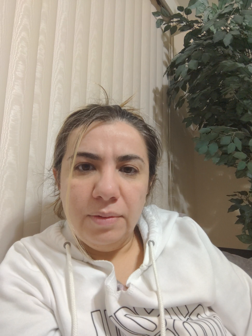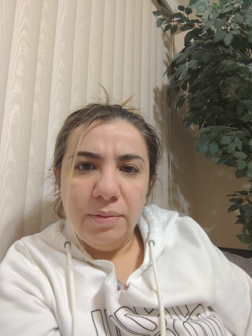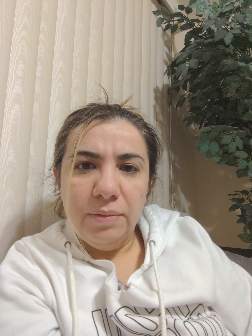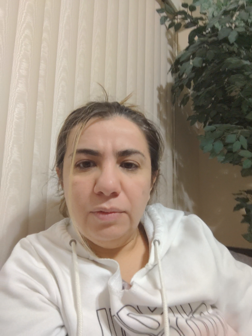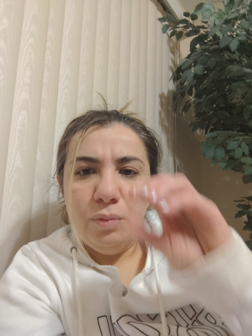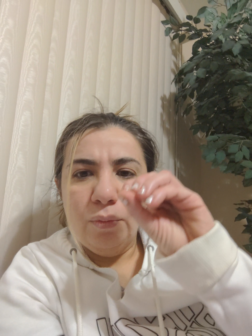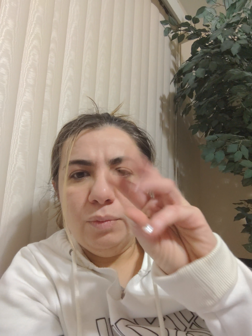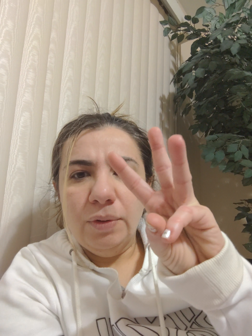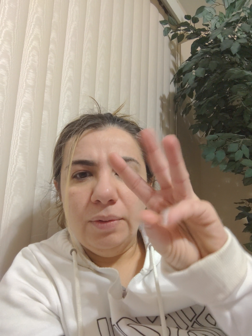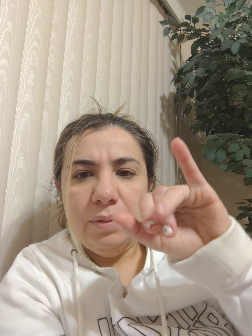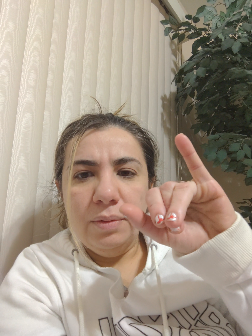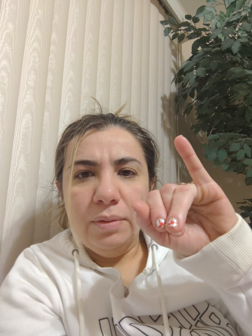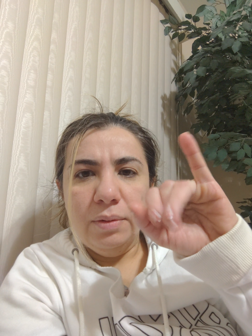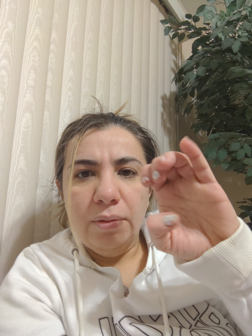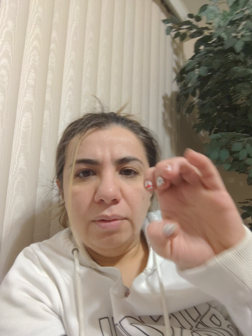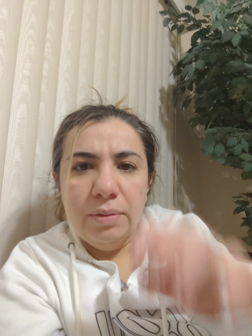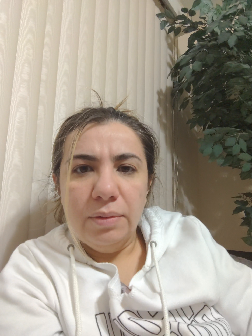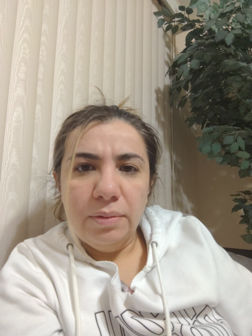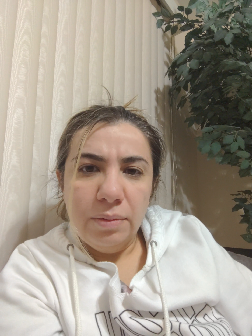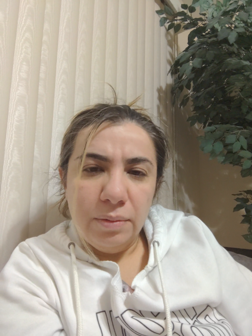owie